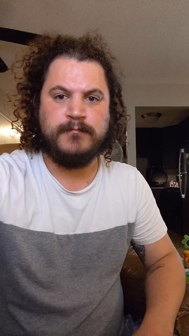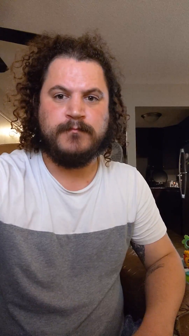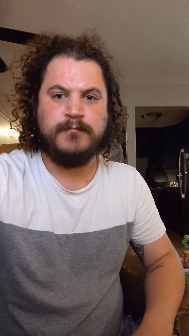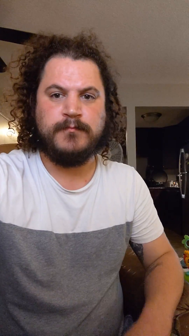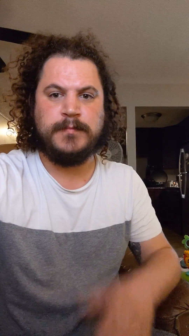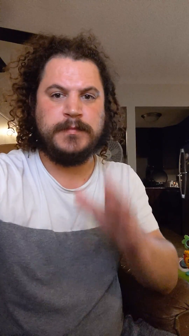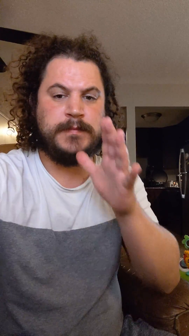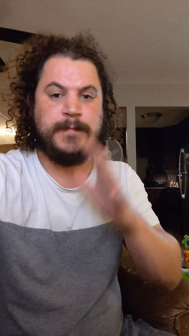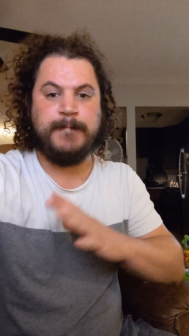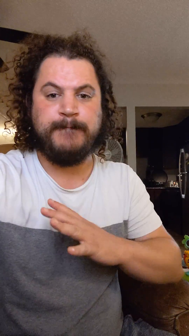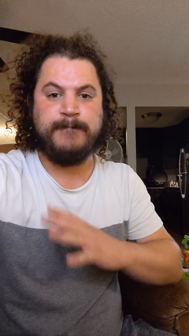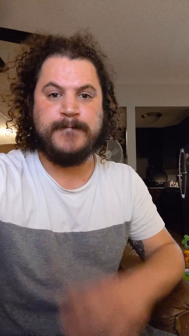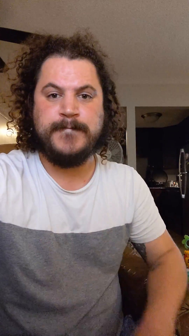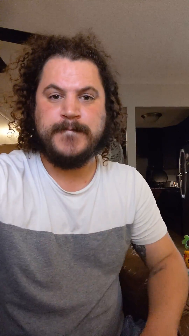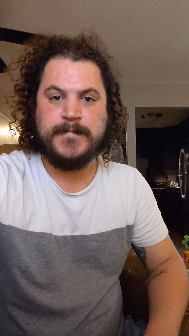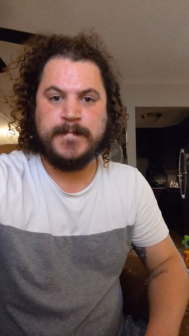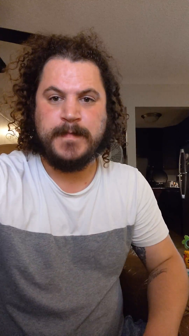lady